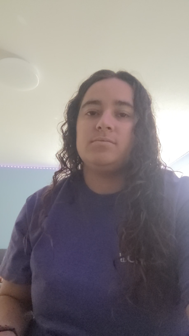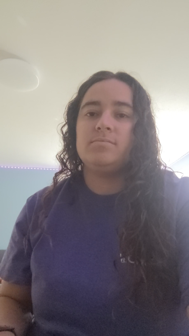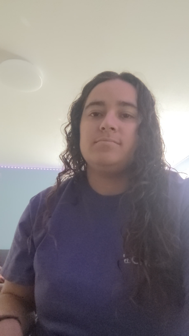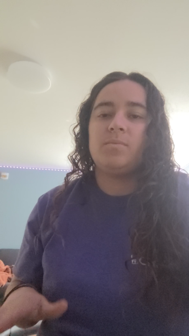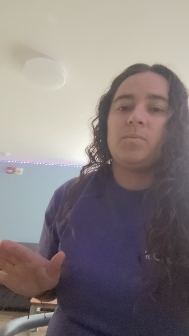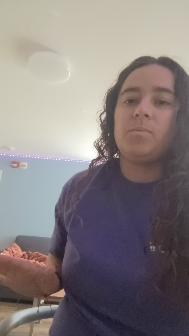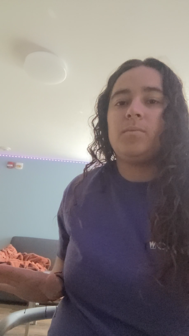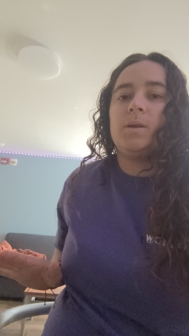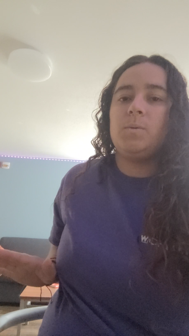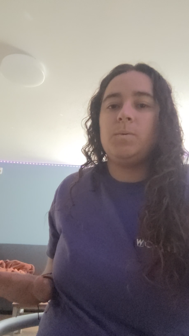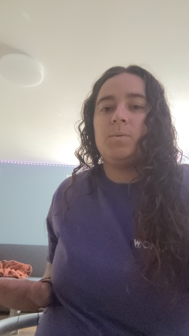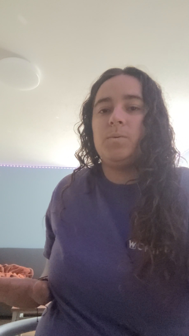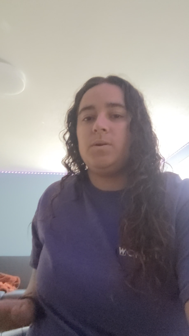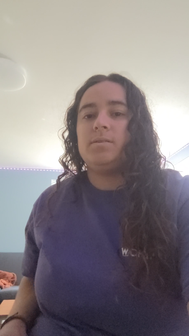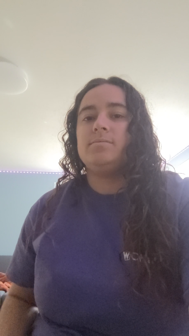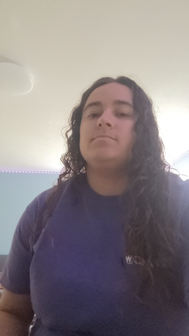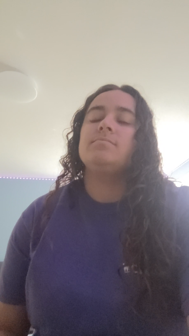penguin